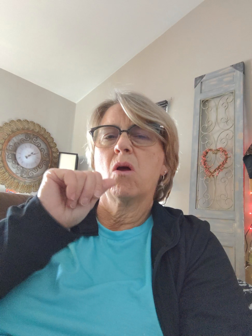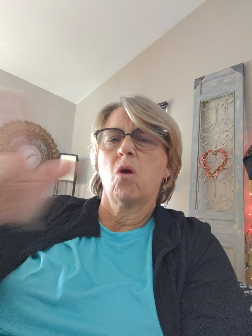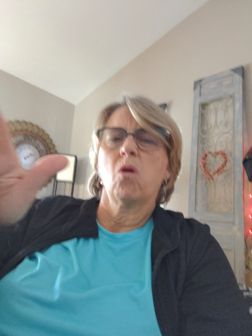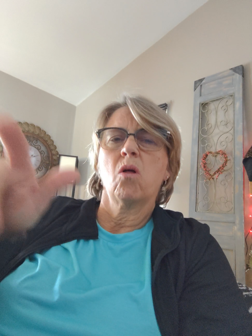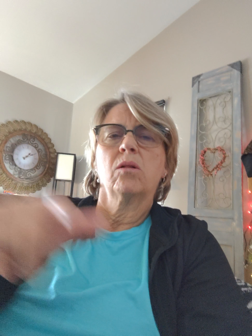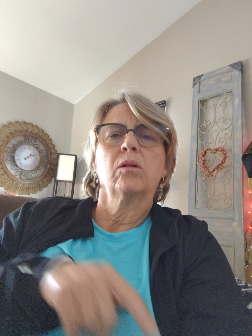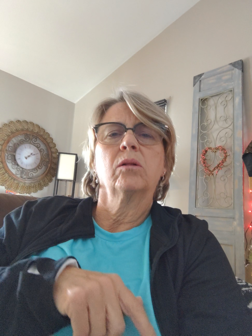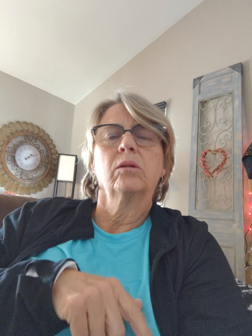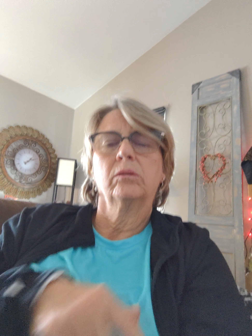all